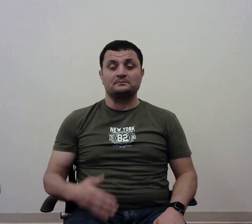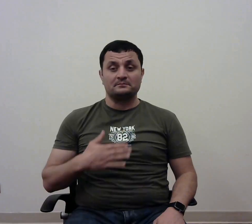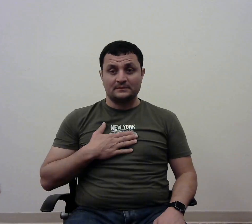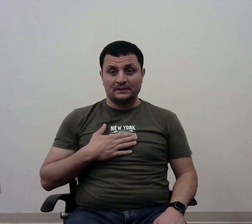mən